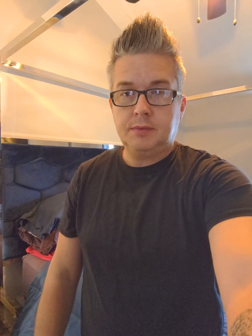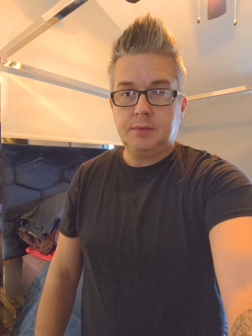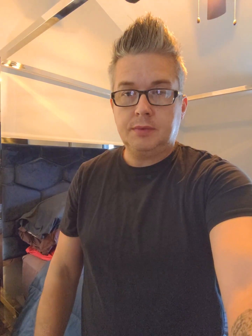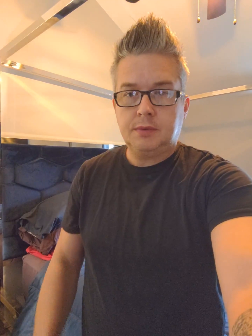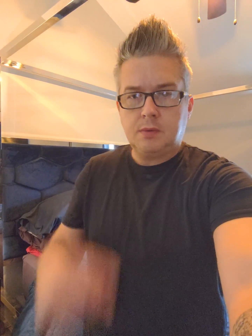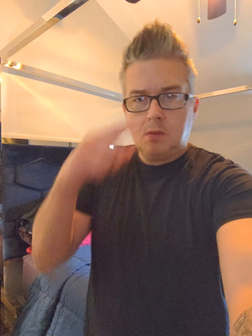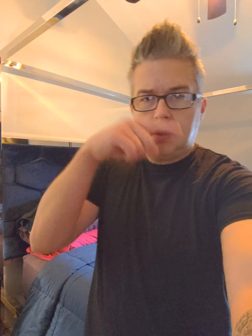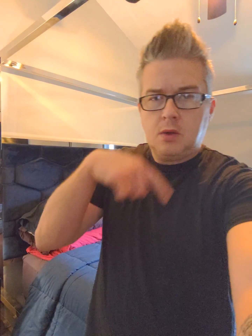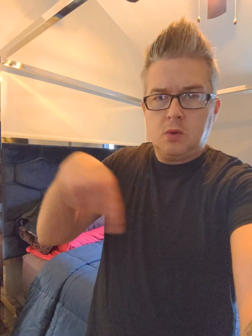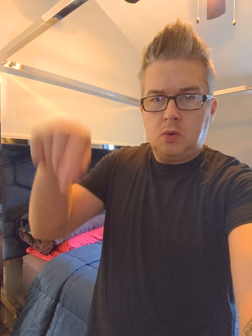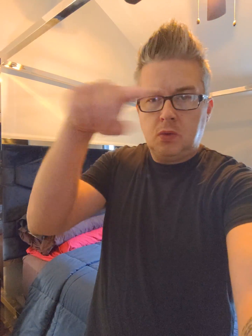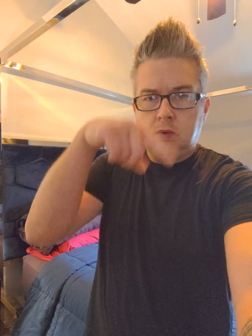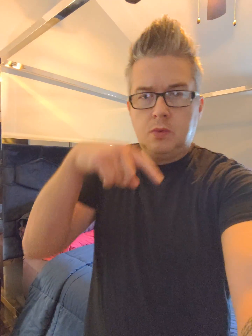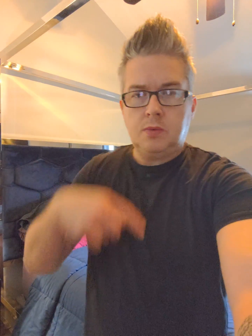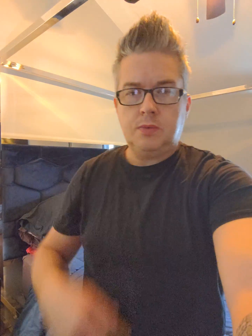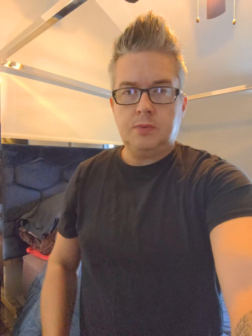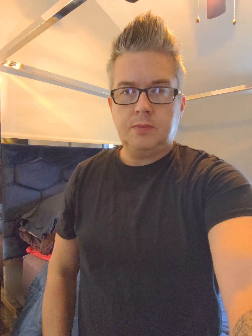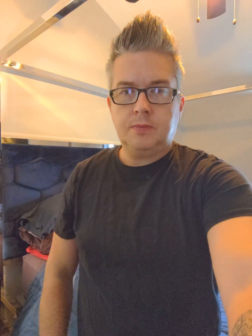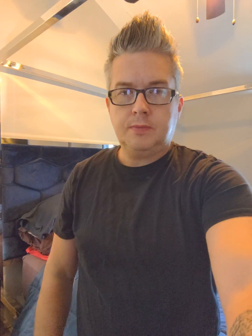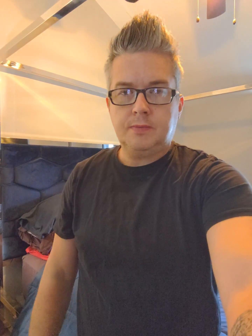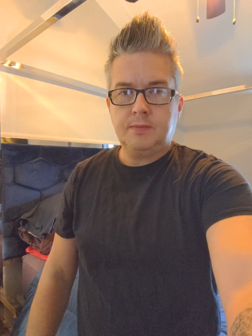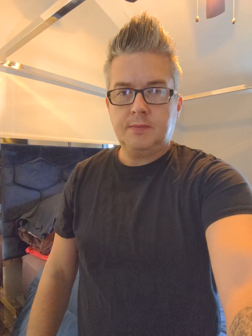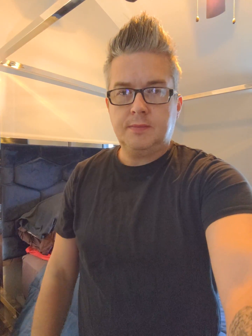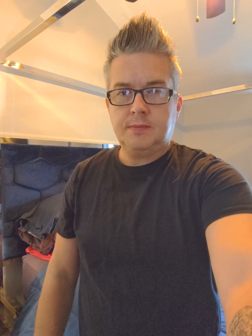around